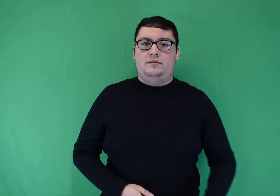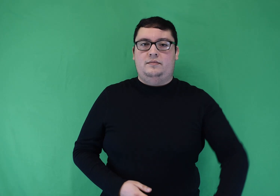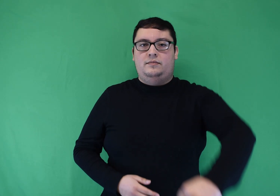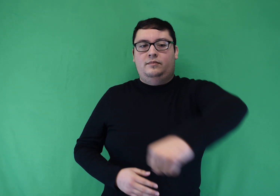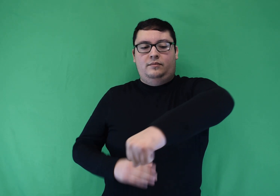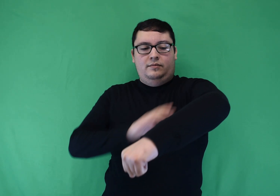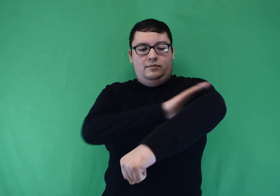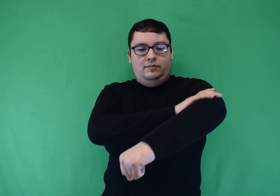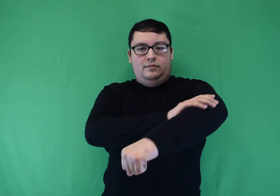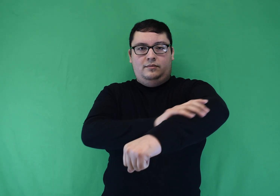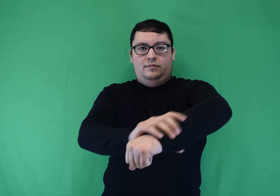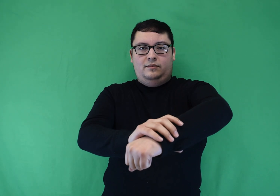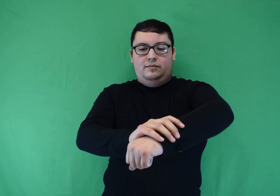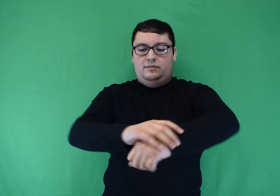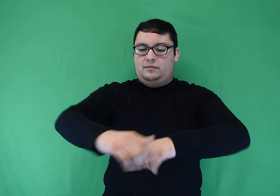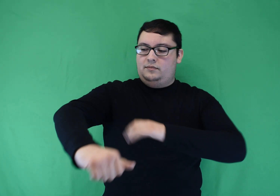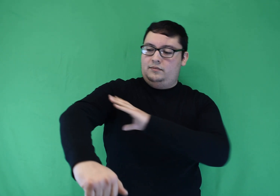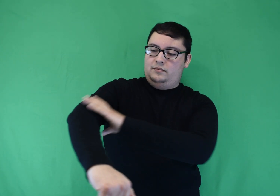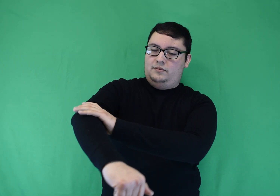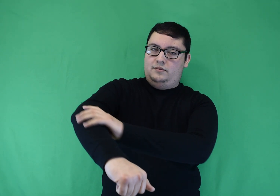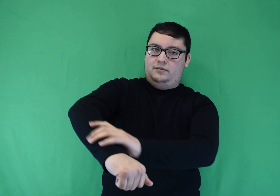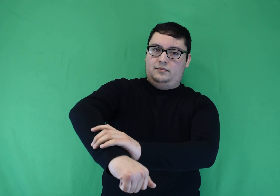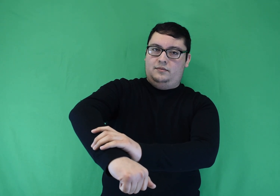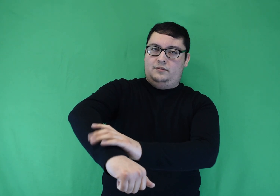brazos